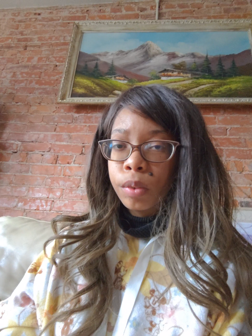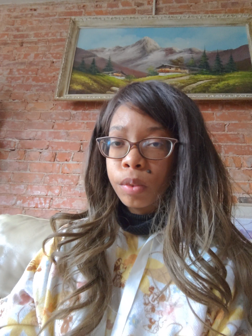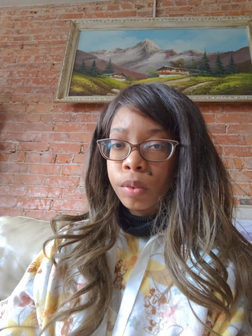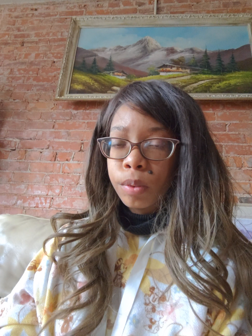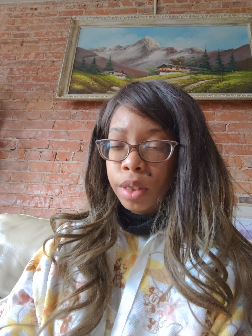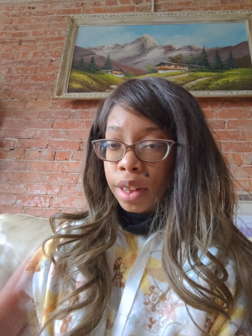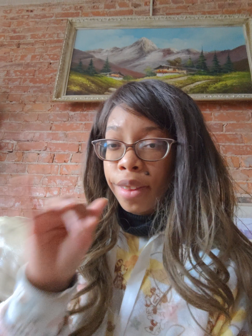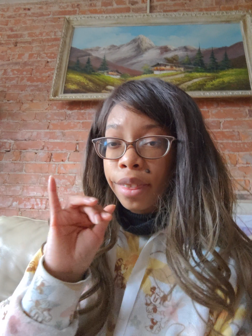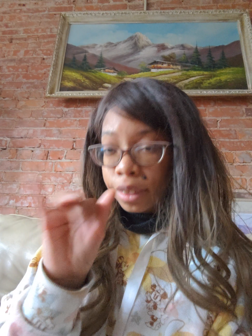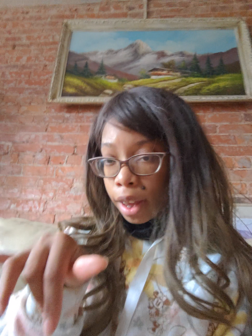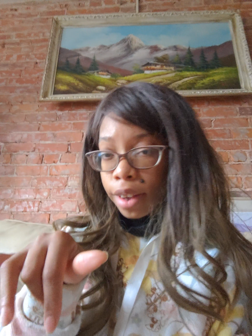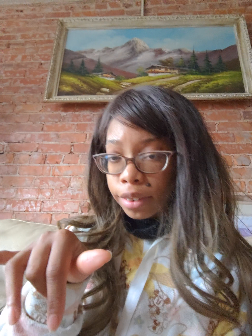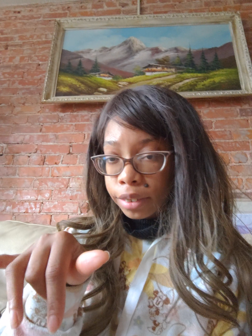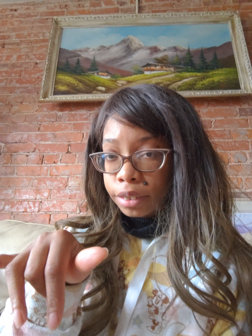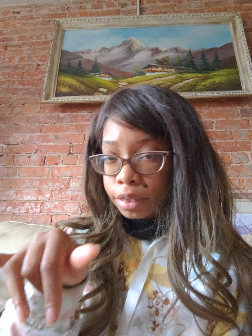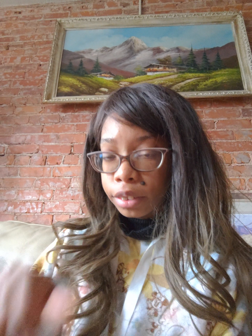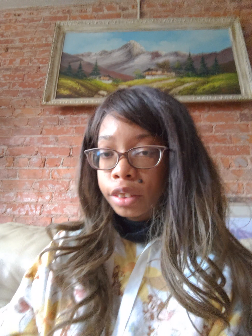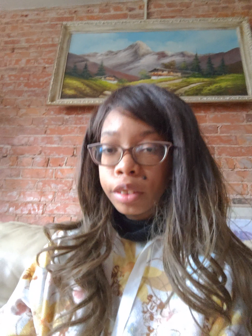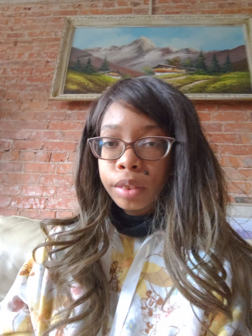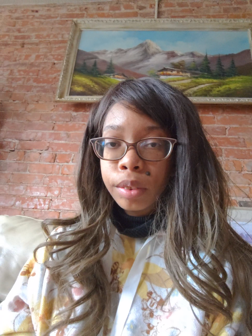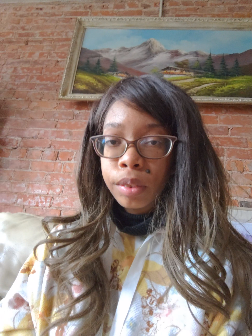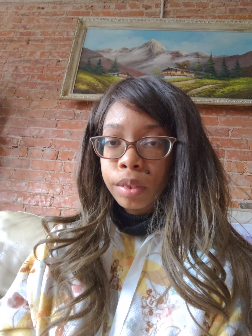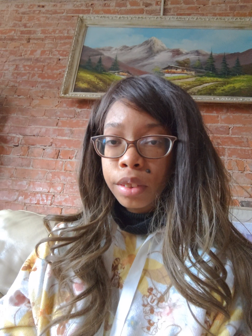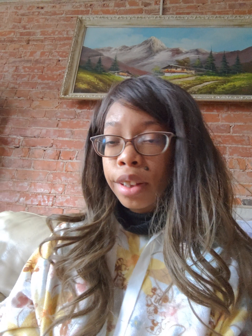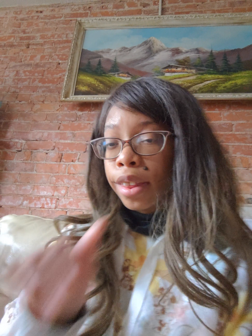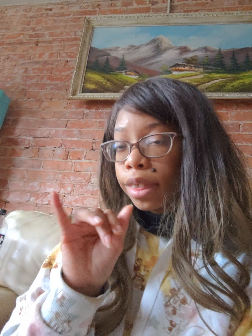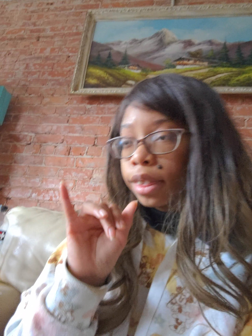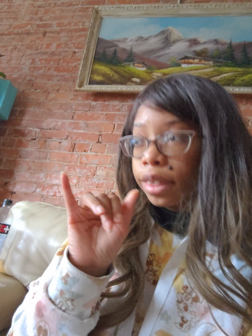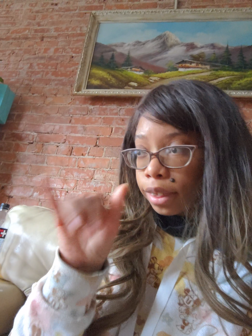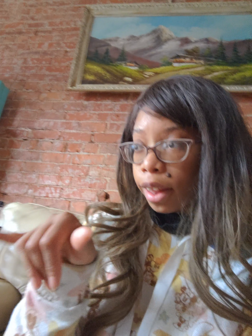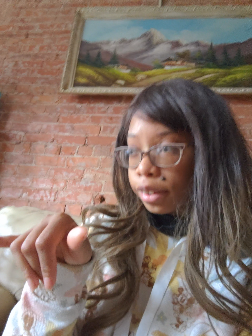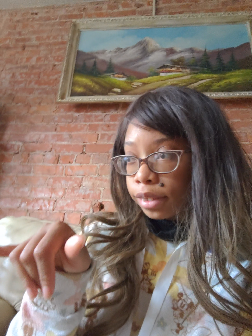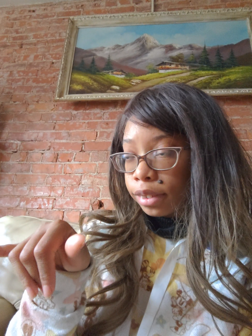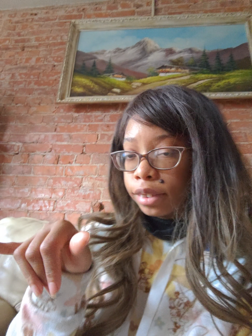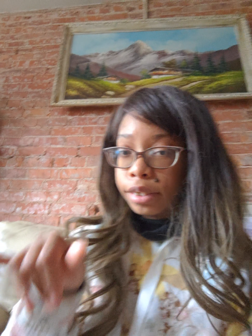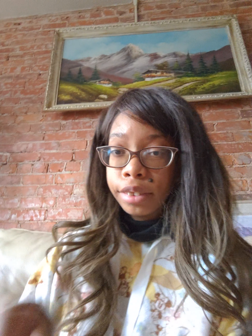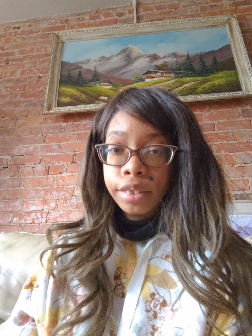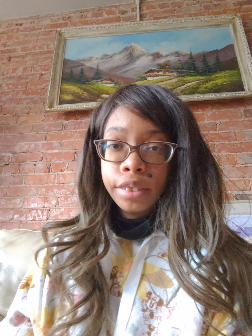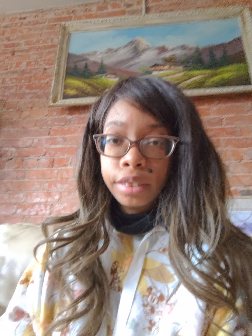that